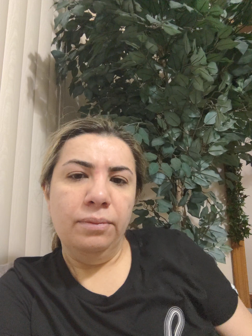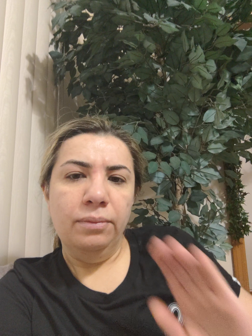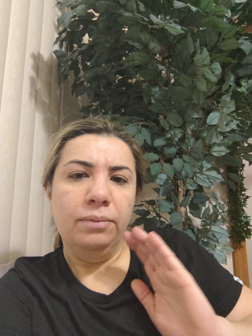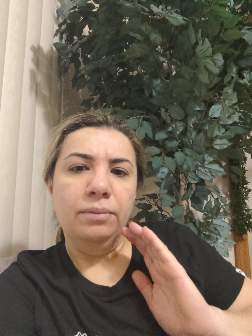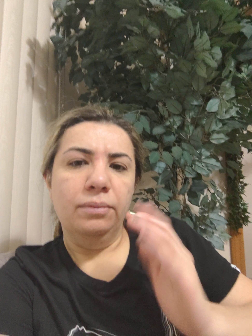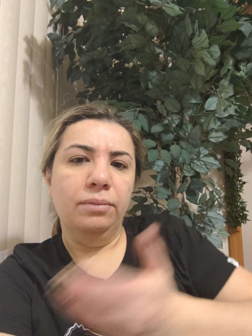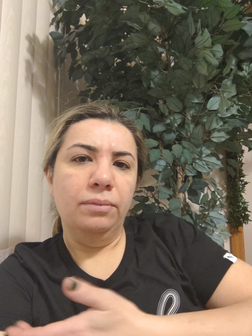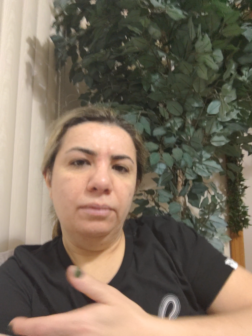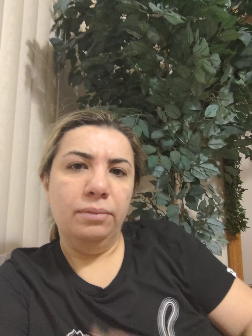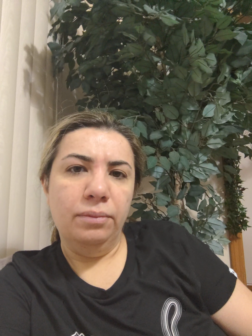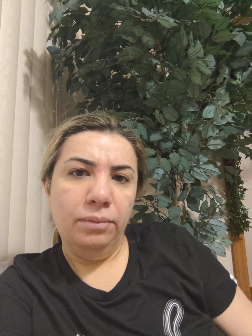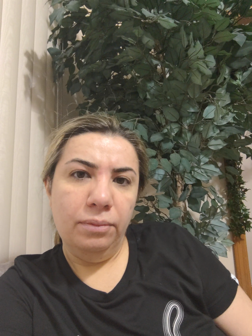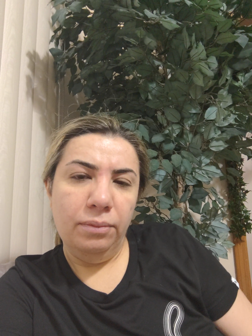we